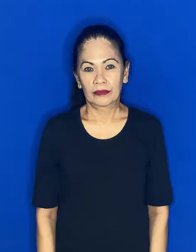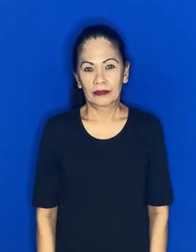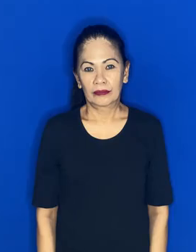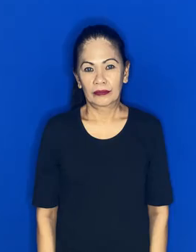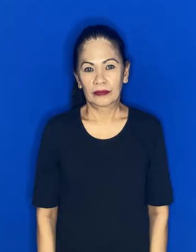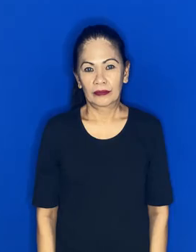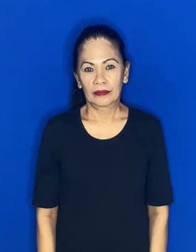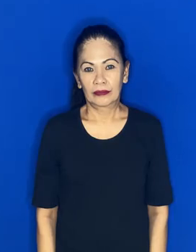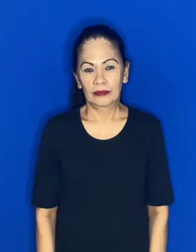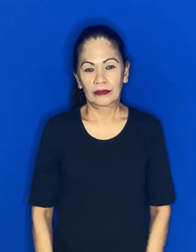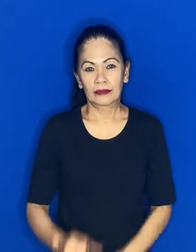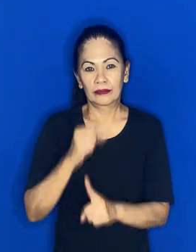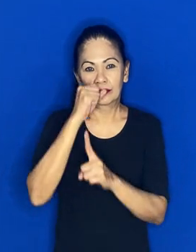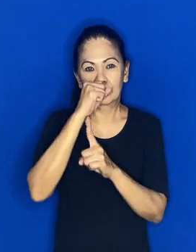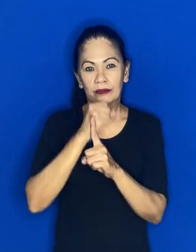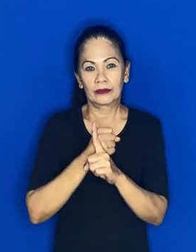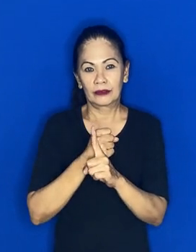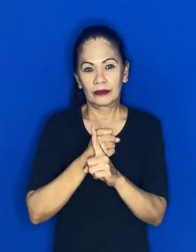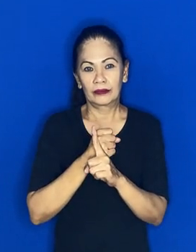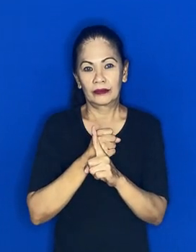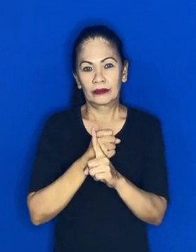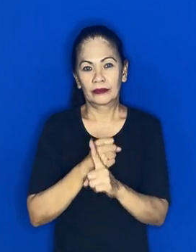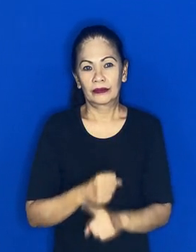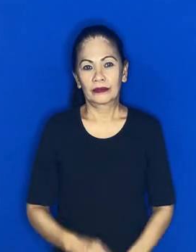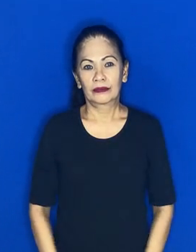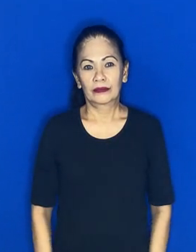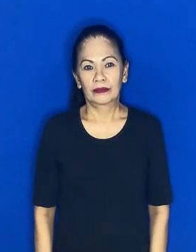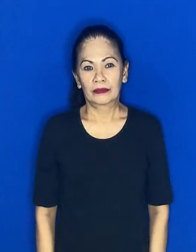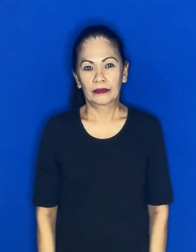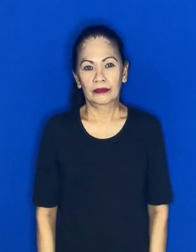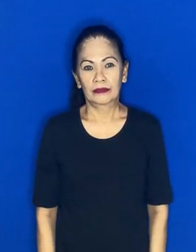september